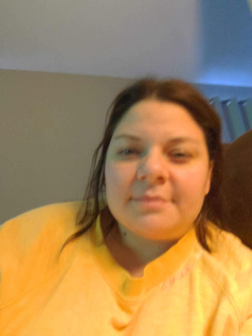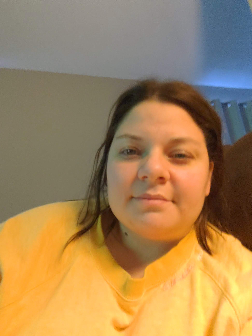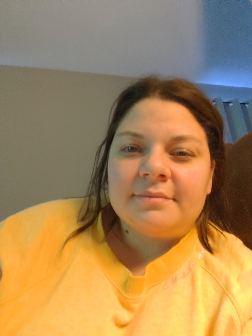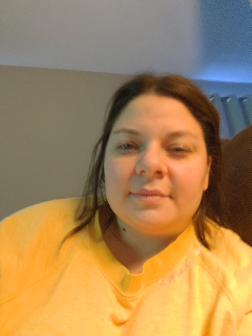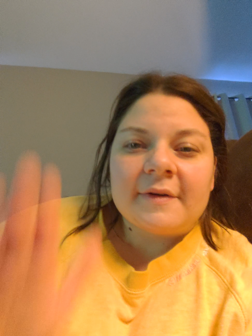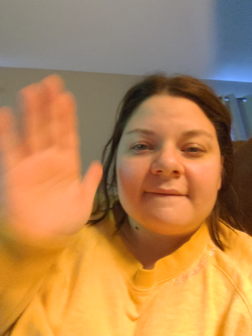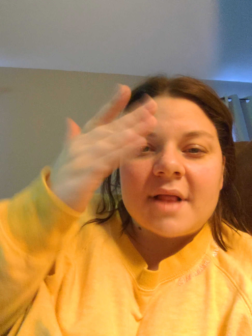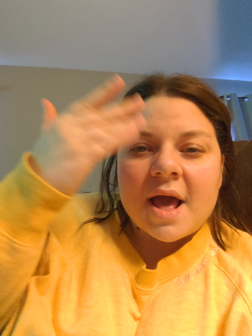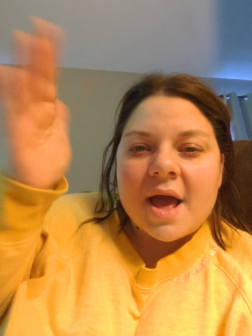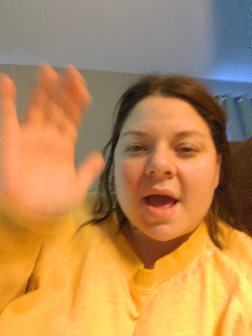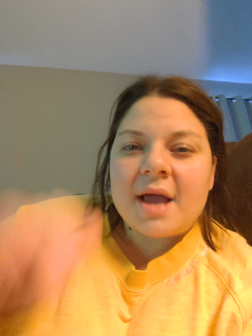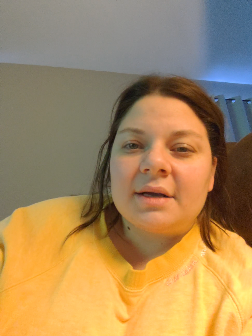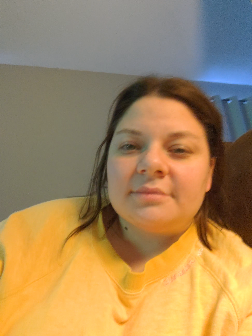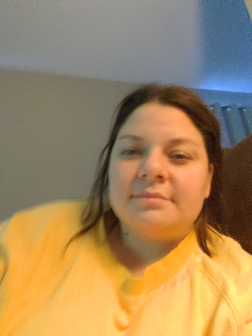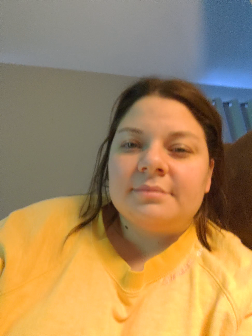flag